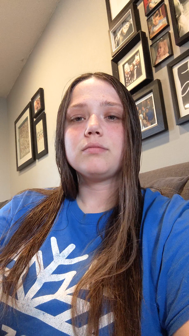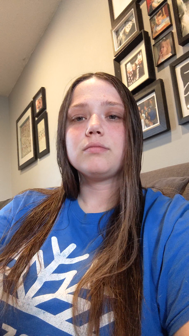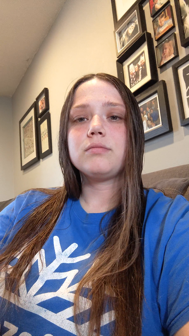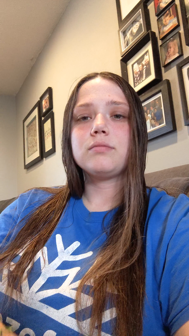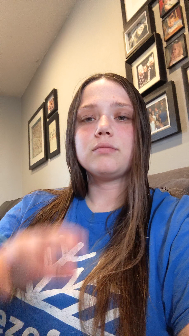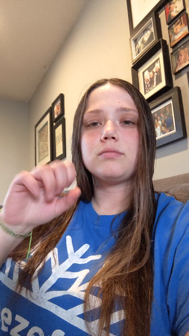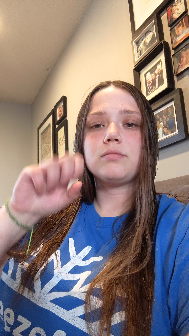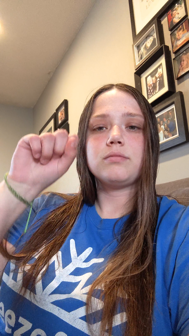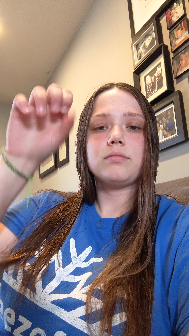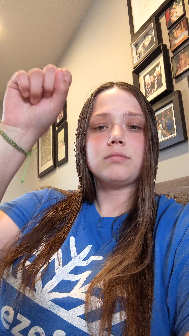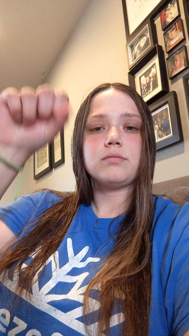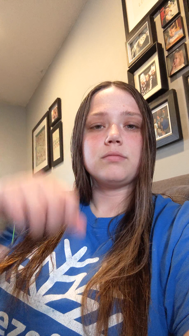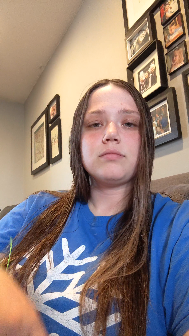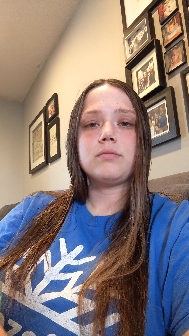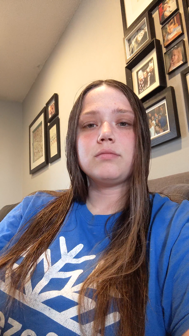ladder